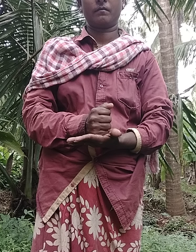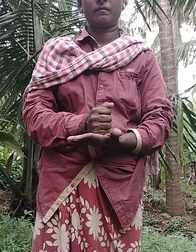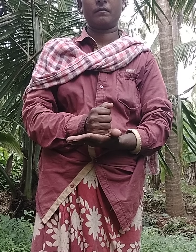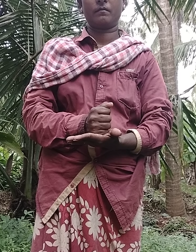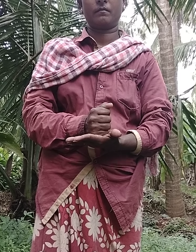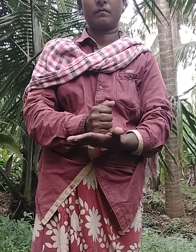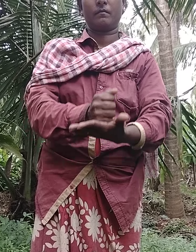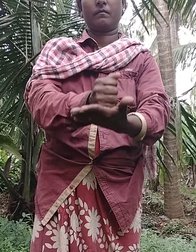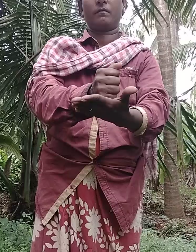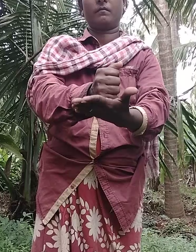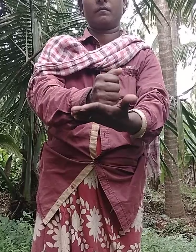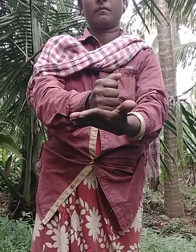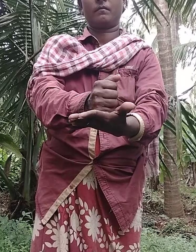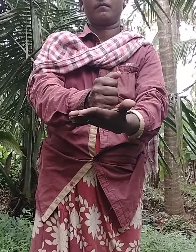Help